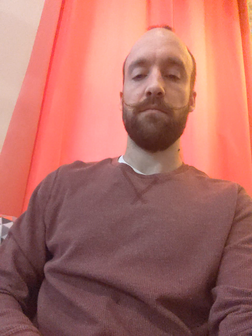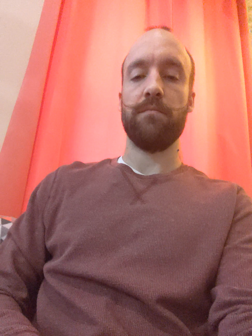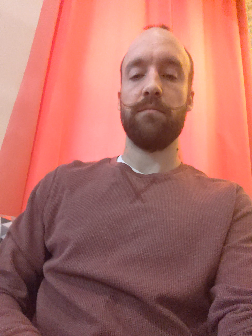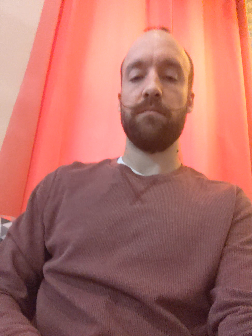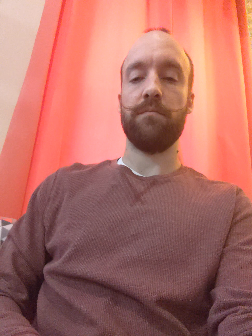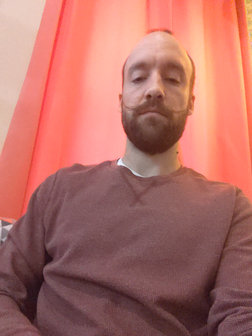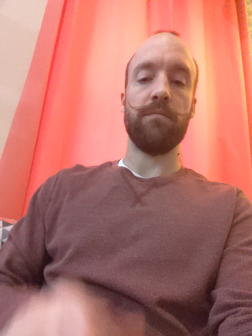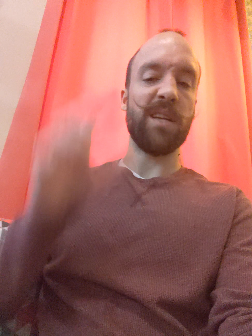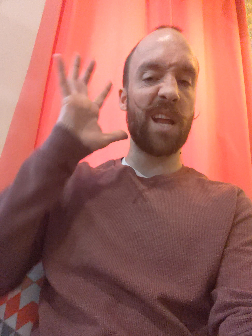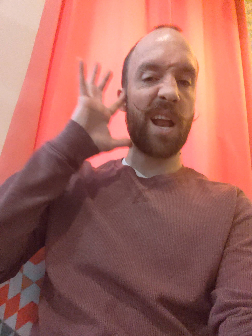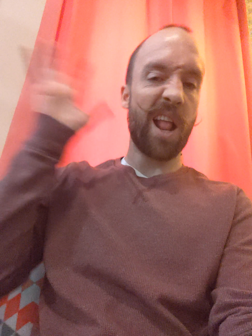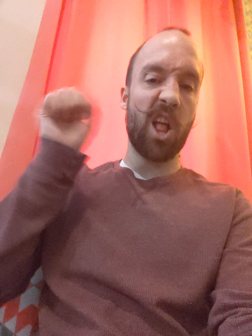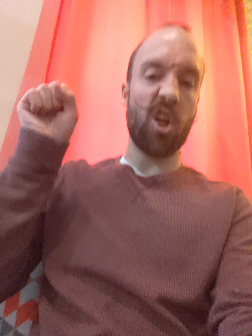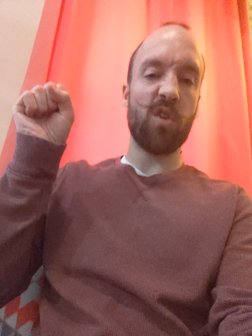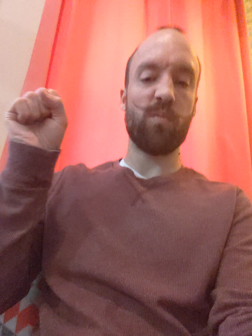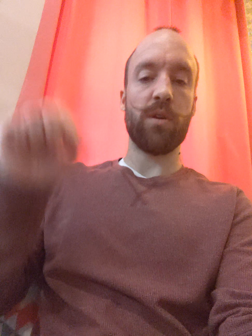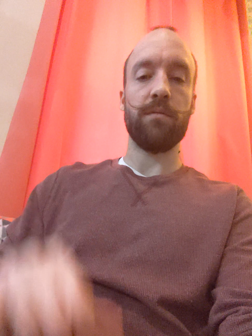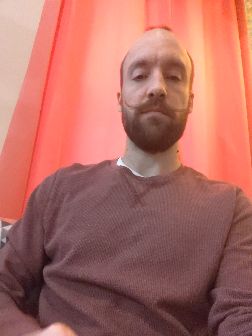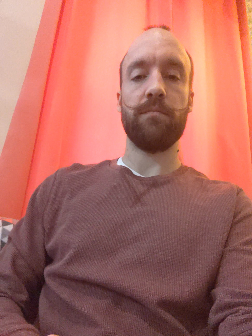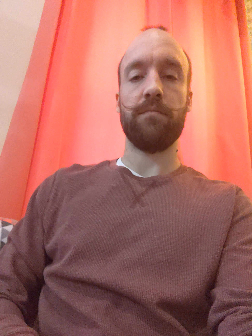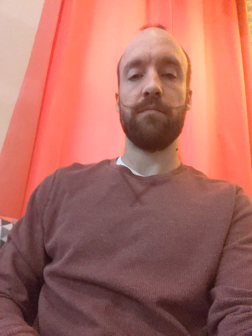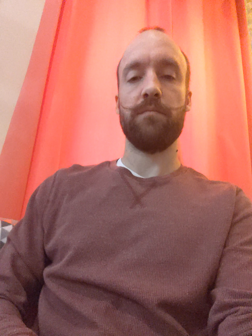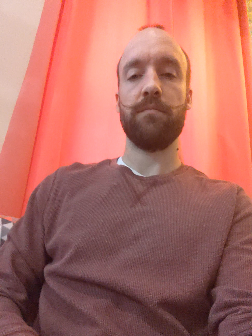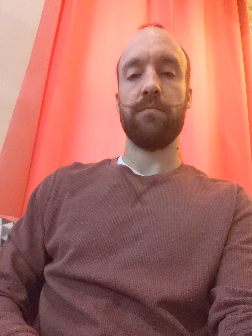loud